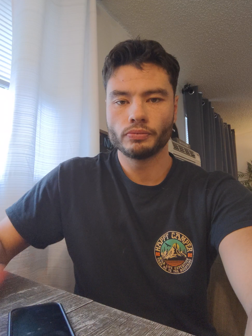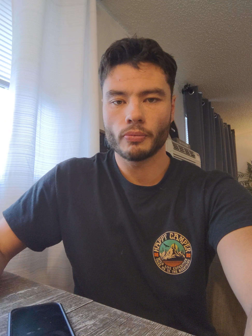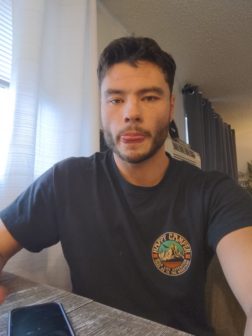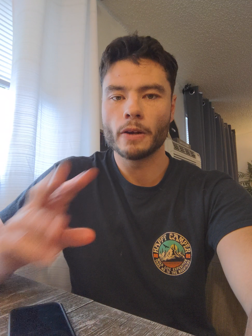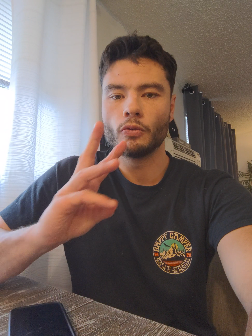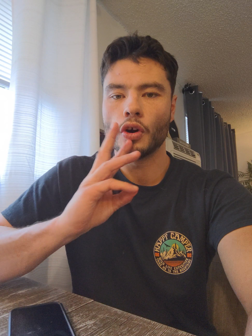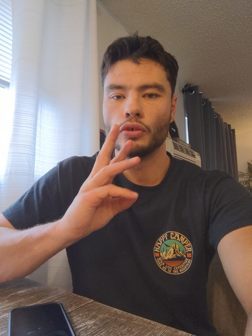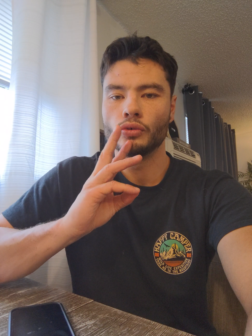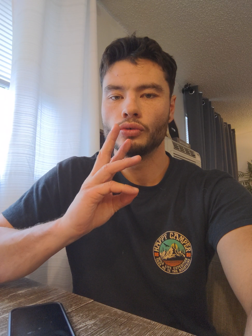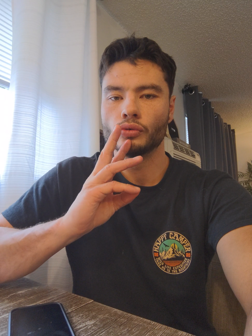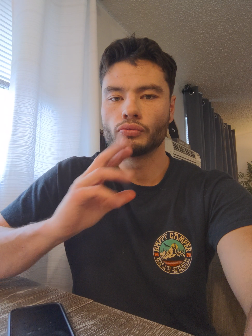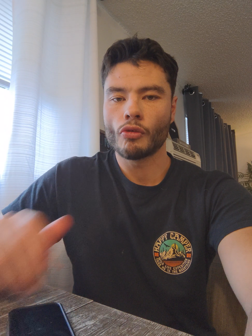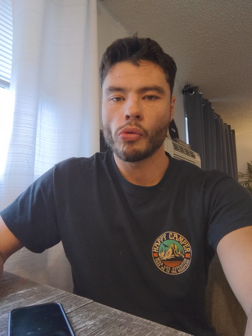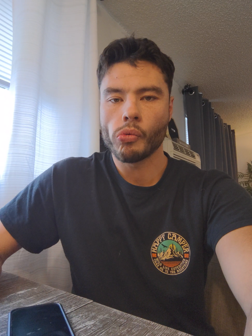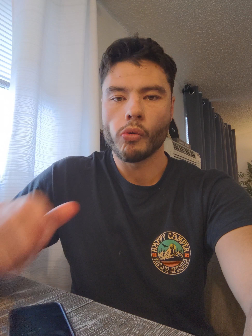water